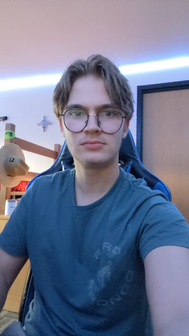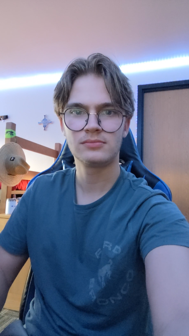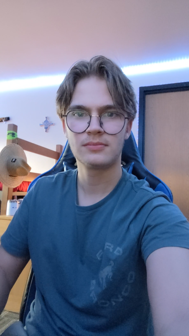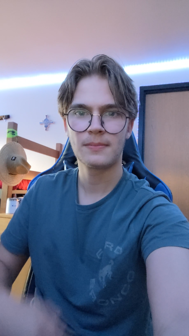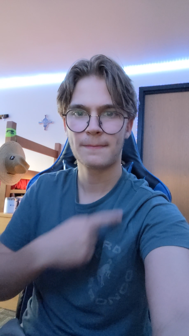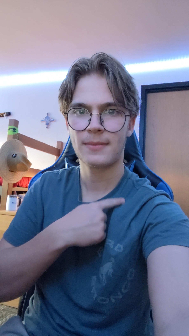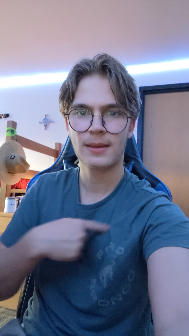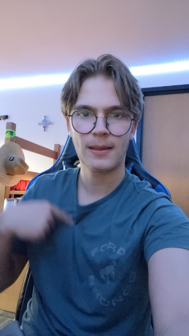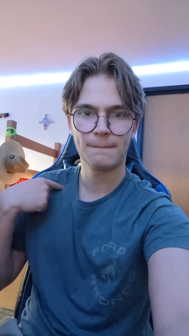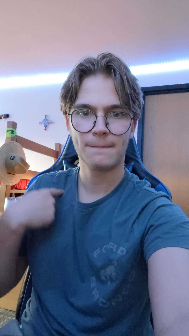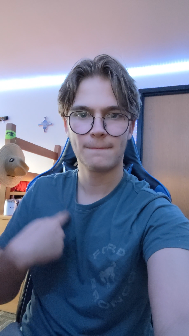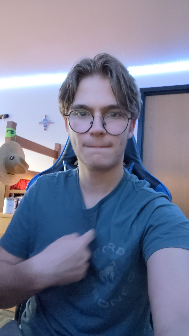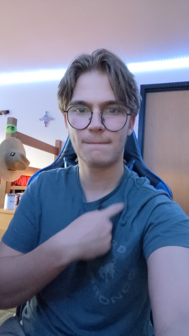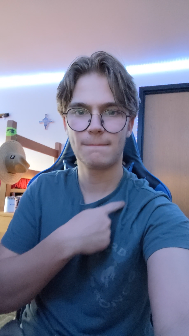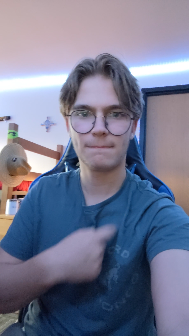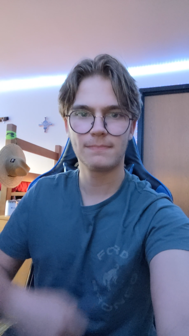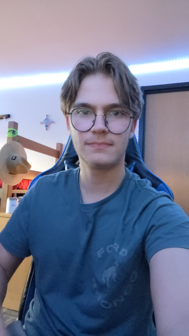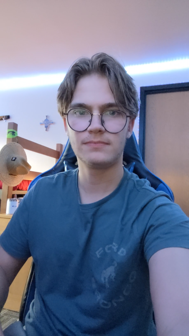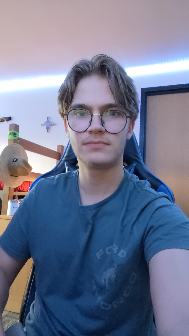bib